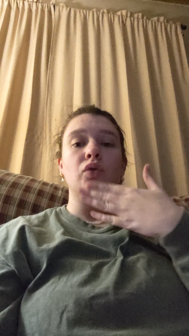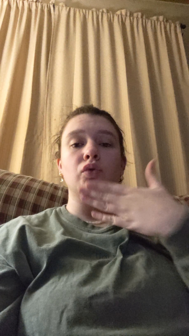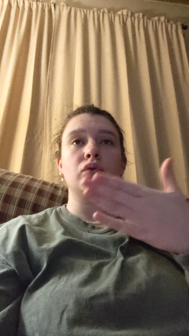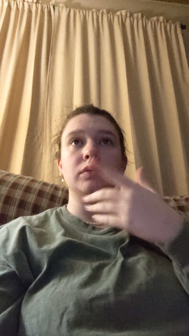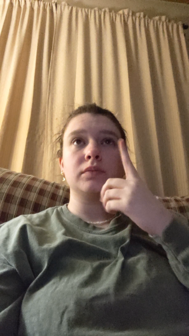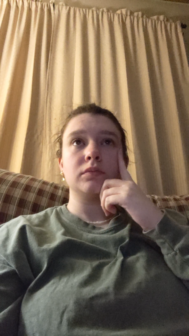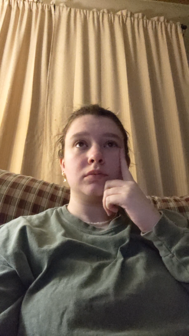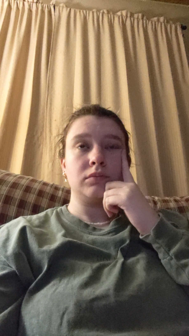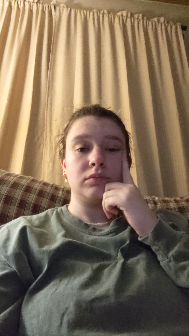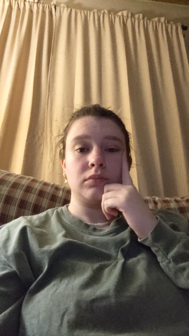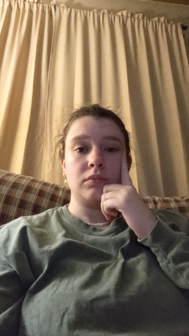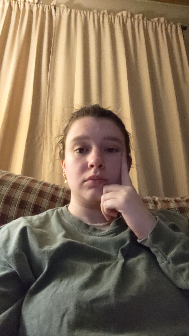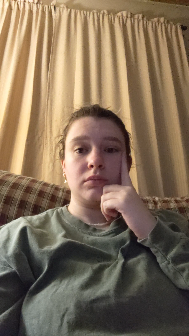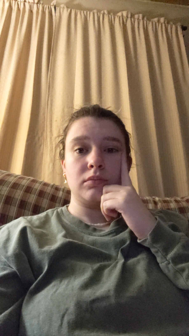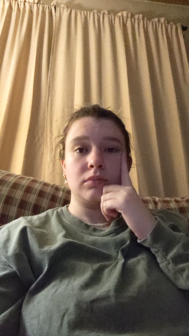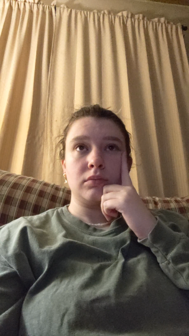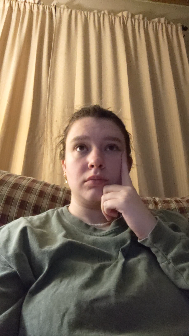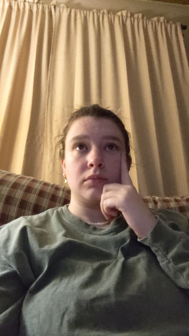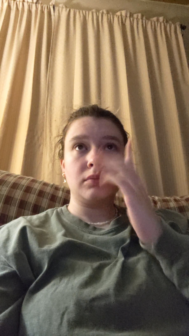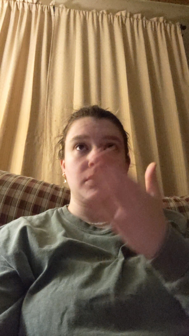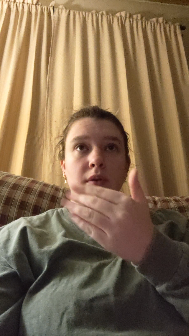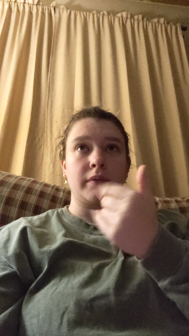butterfly